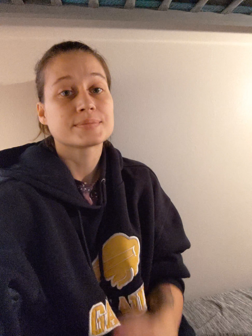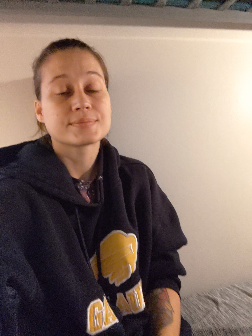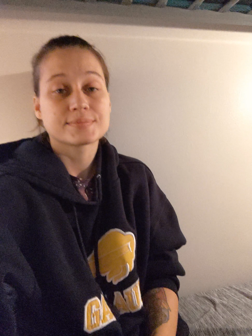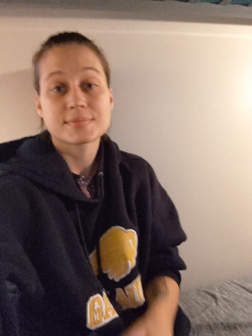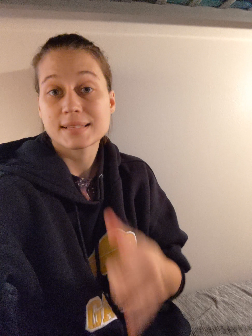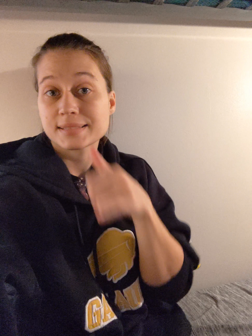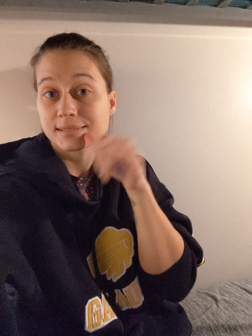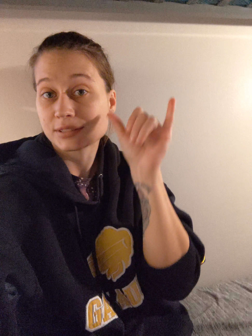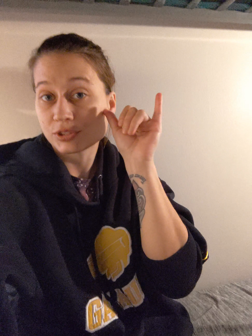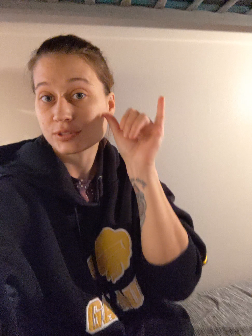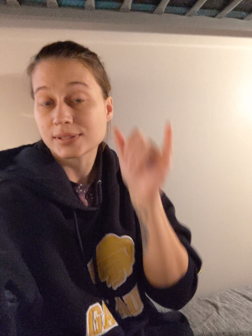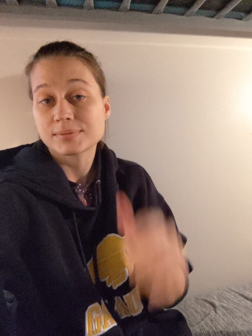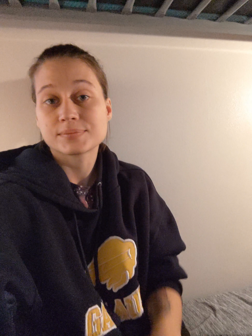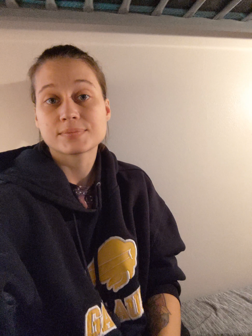yesterday